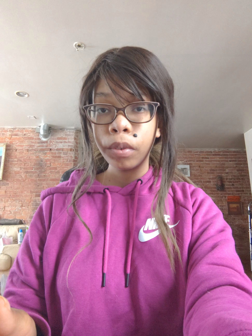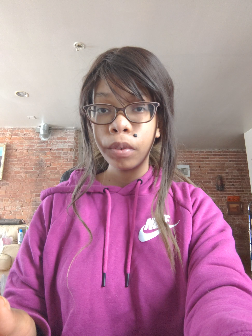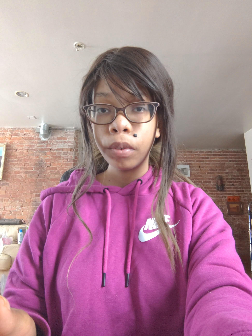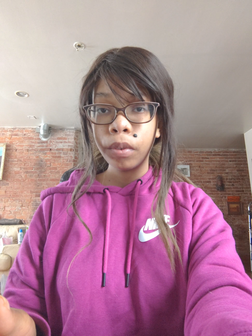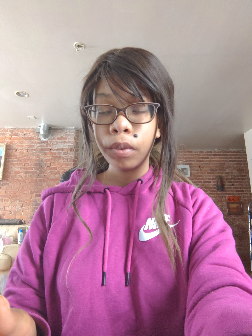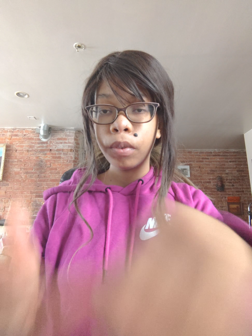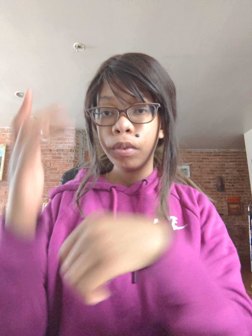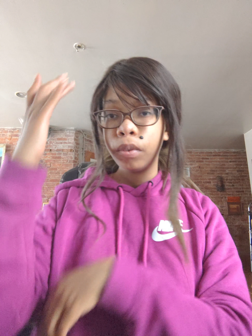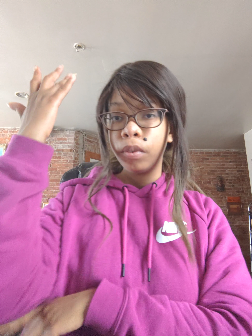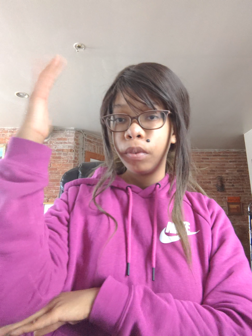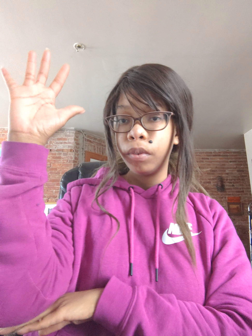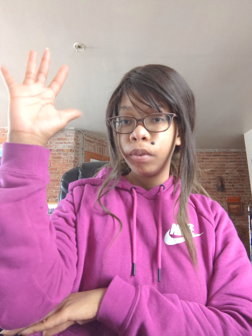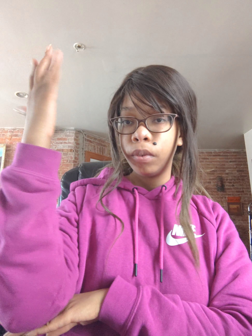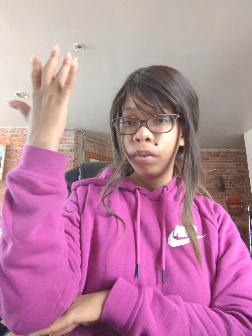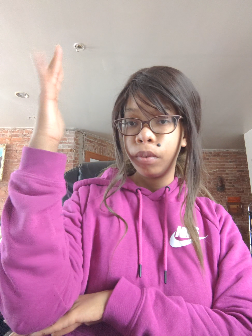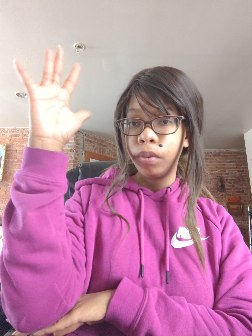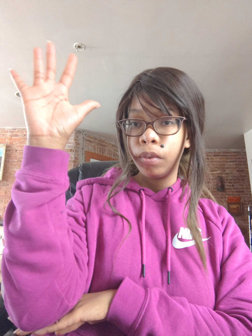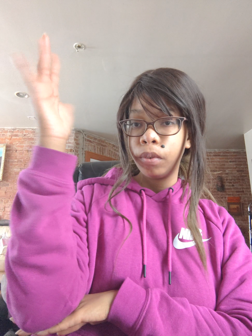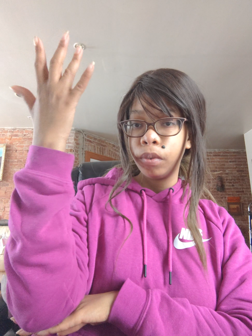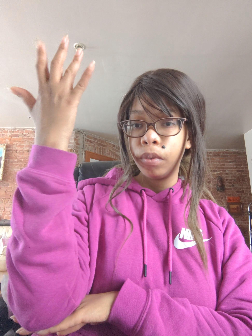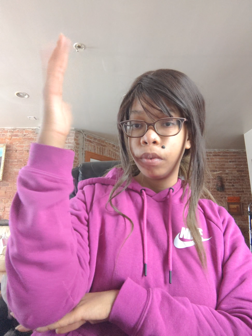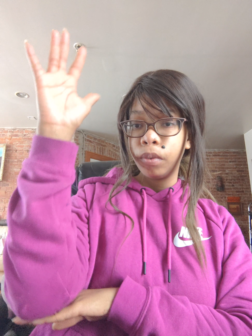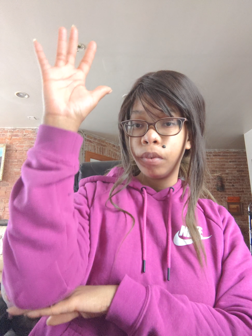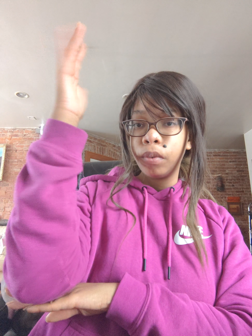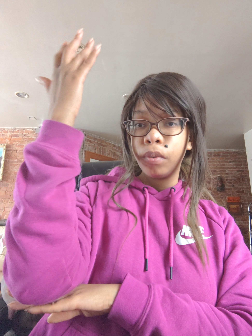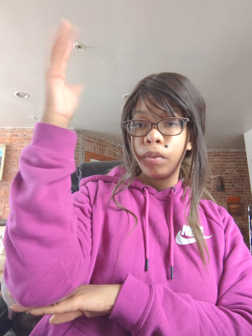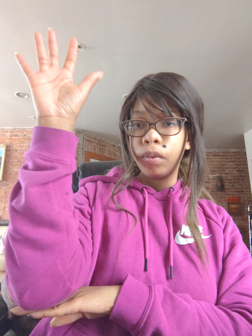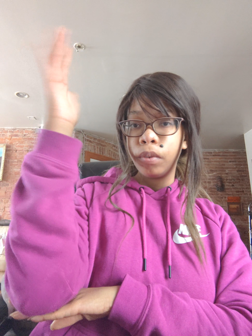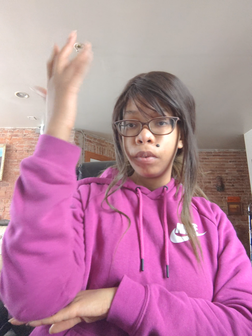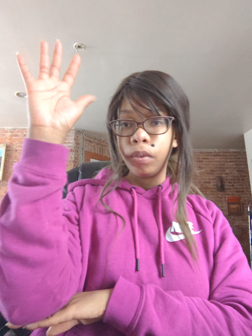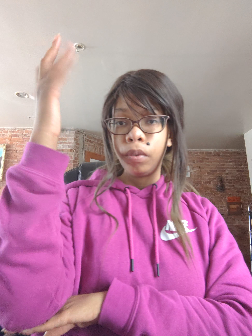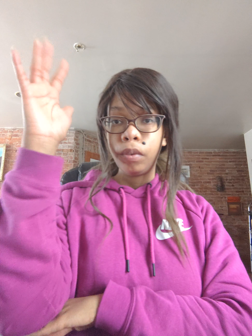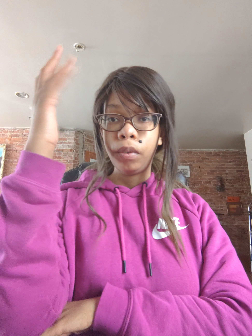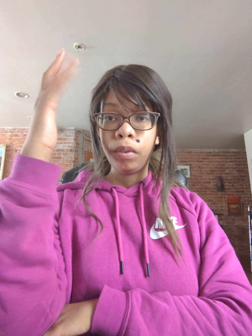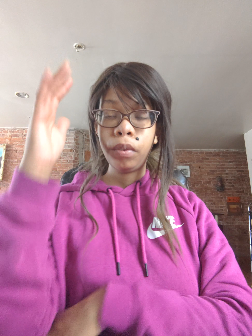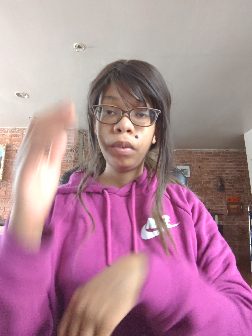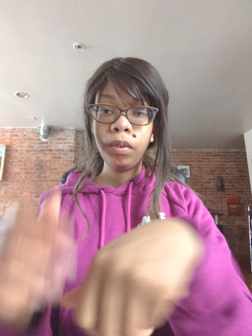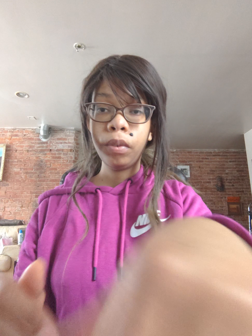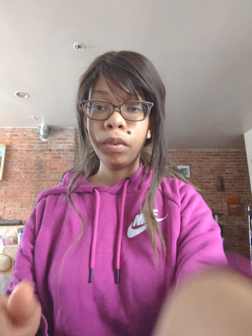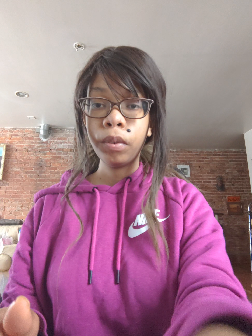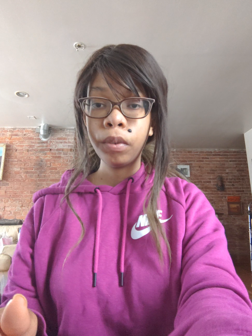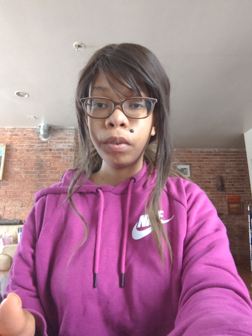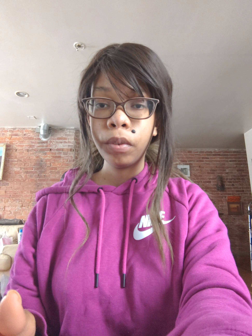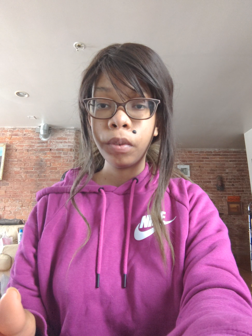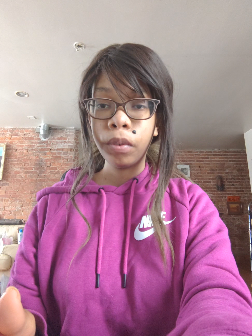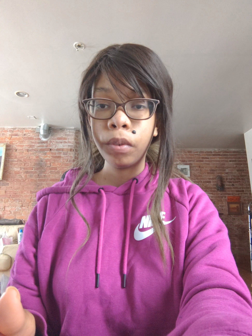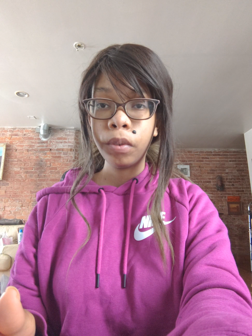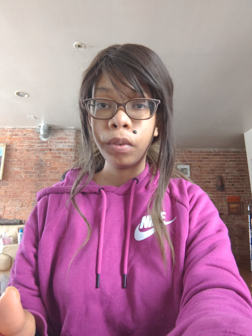tree